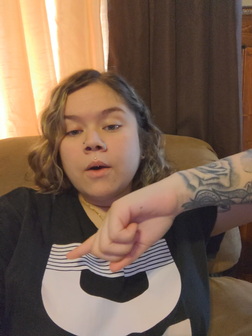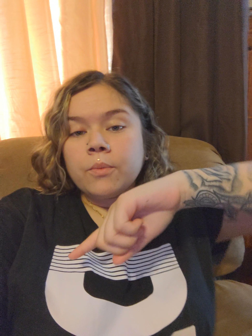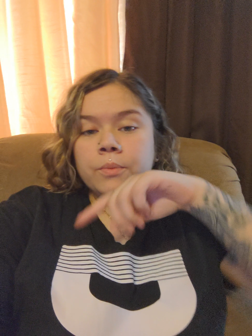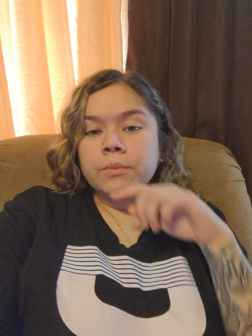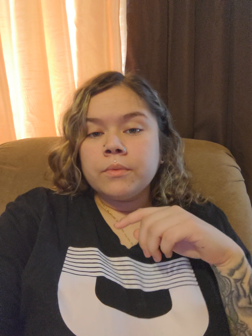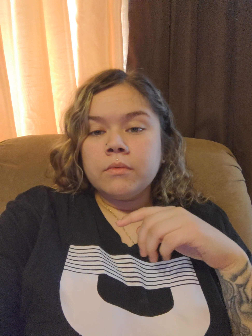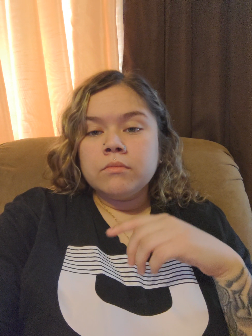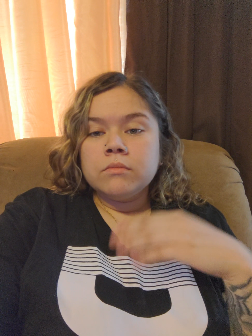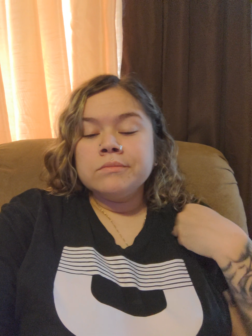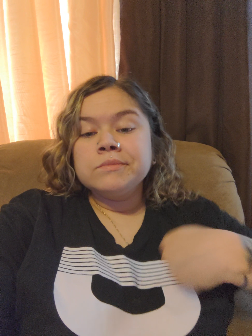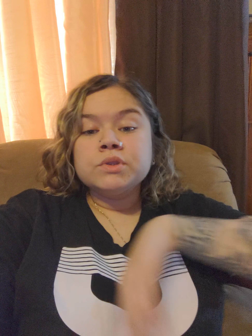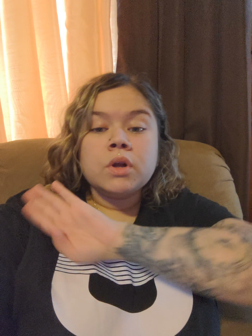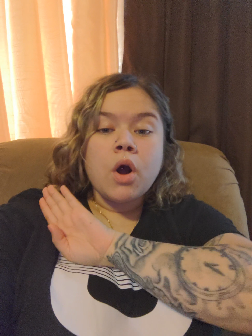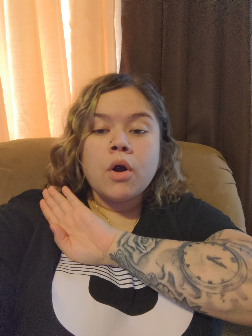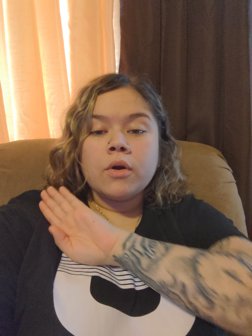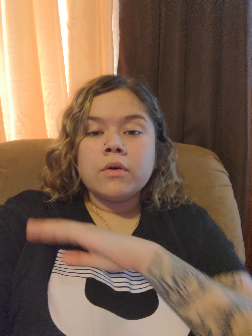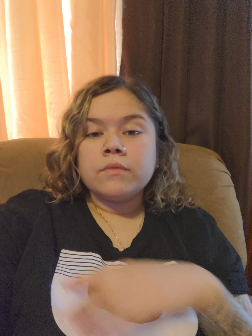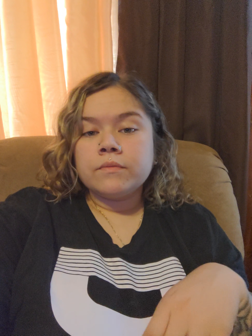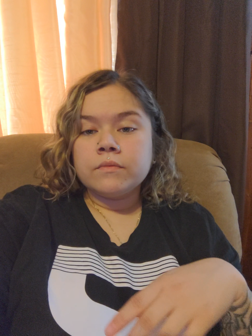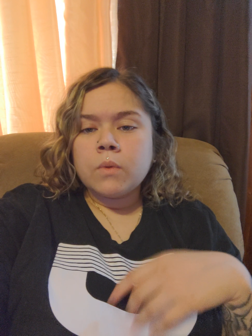scarf